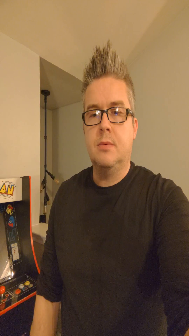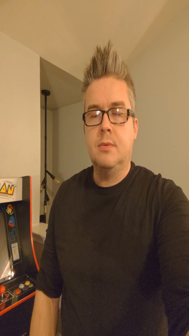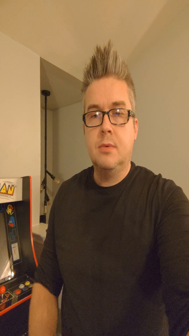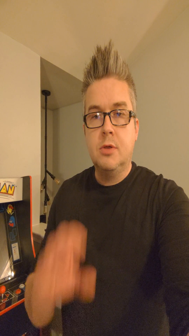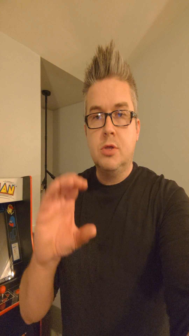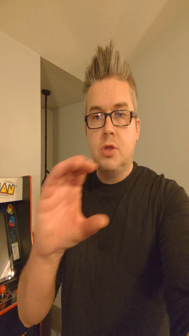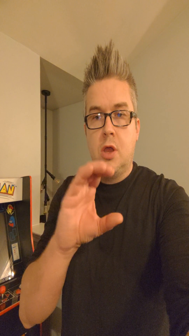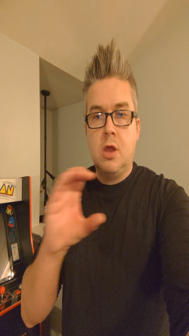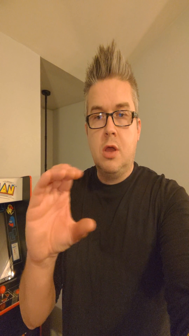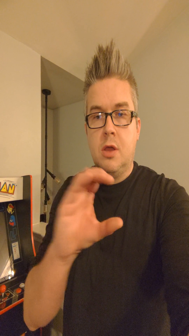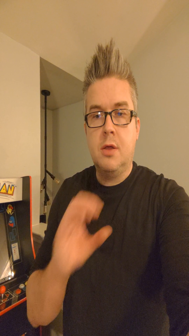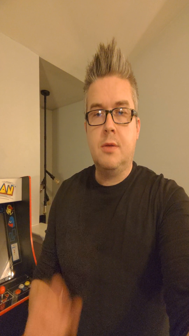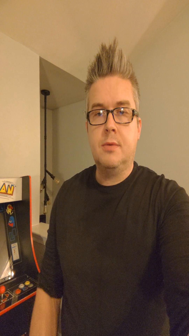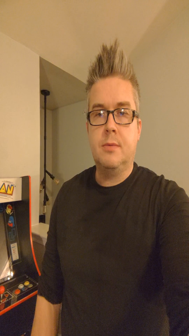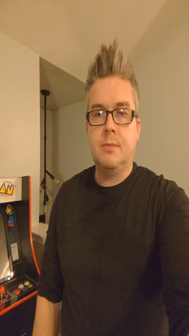chocolate